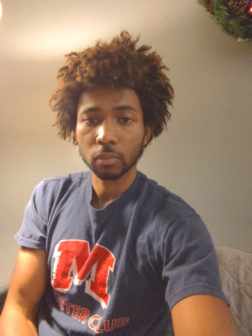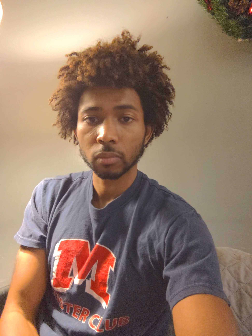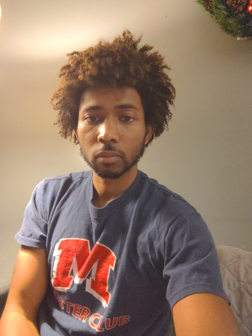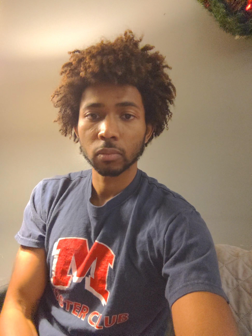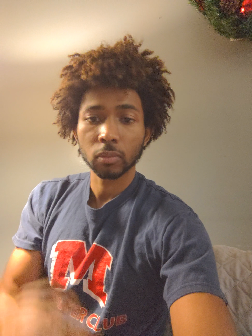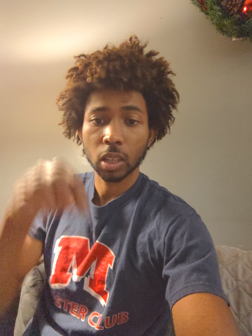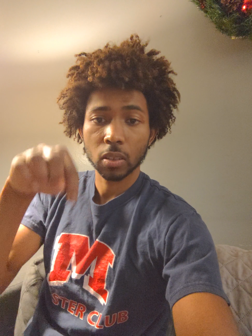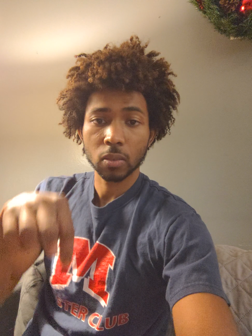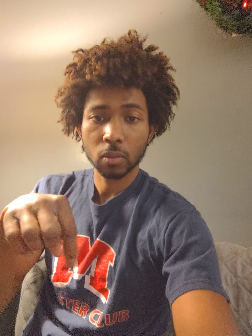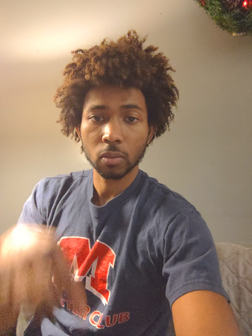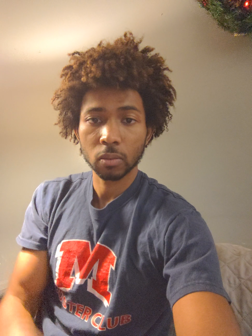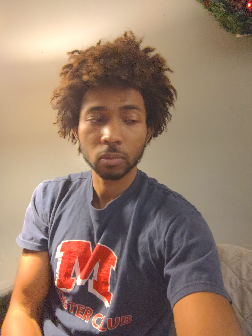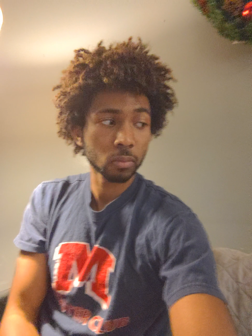down